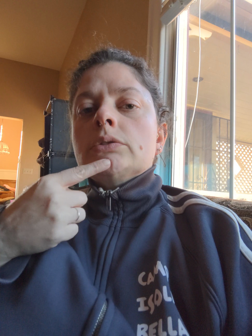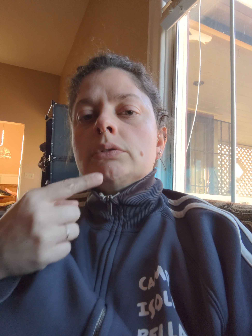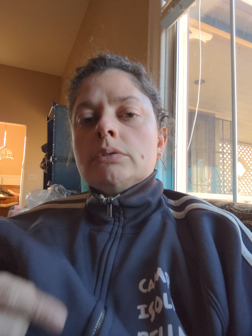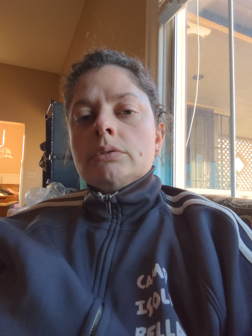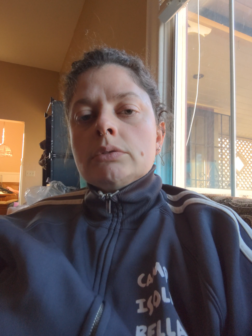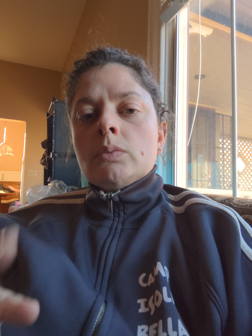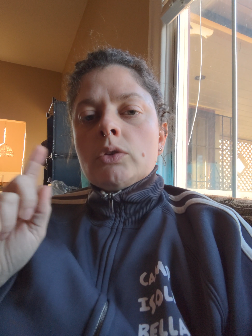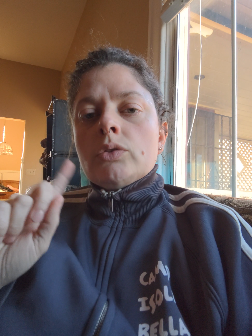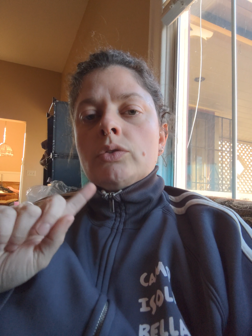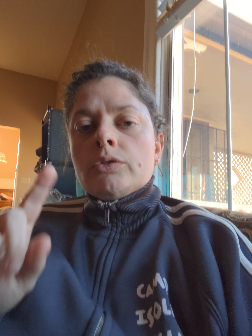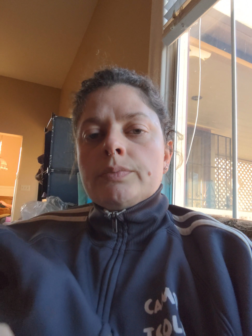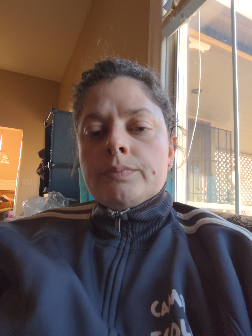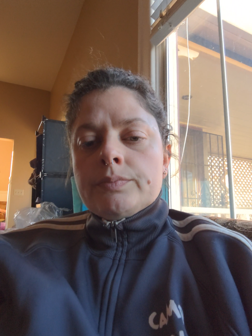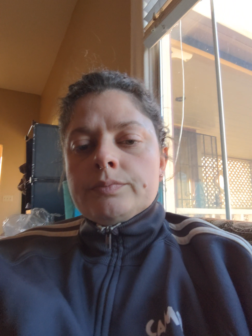where